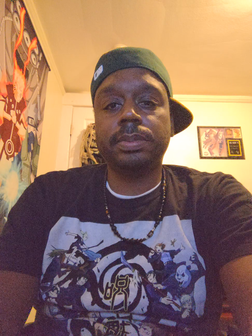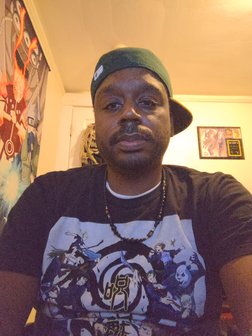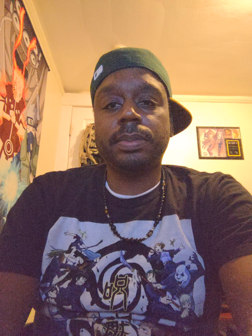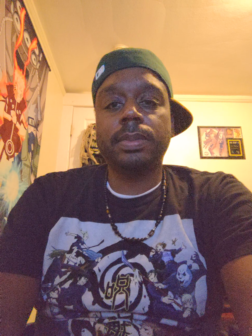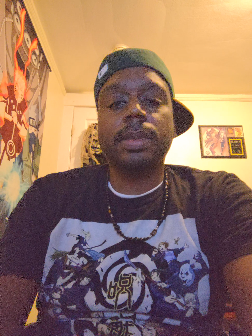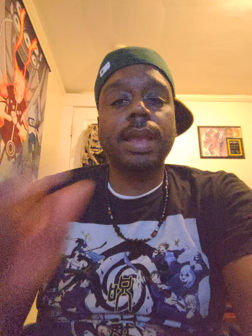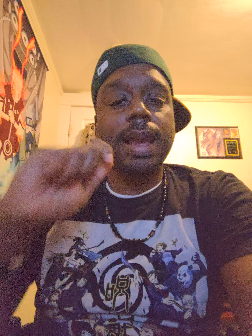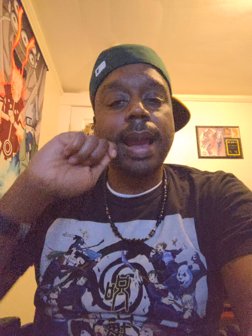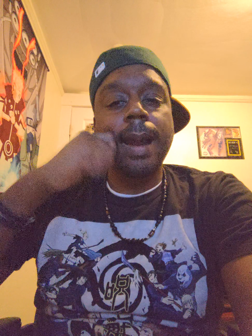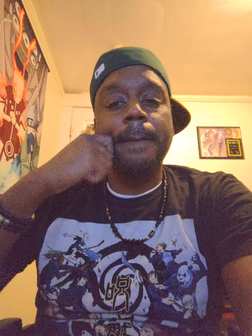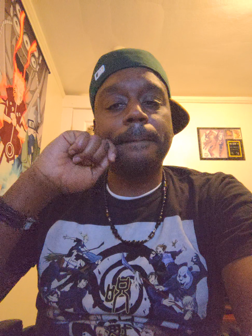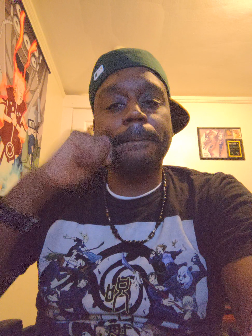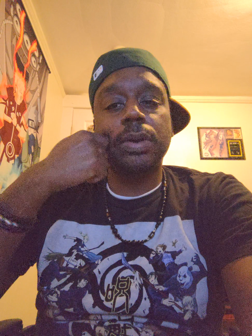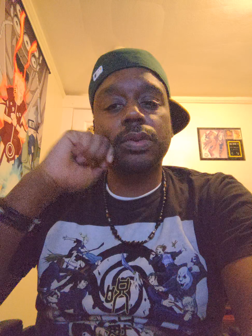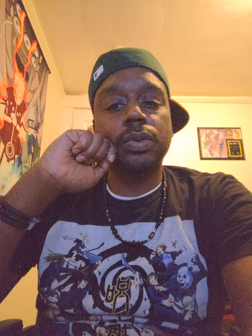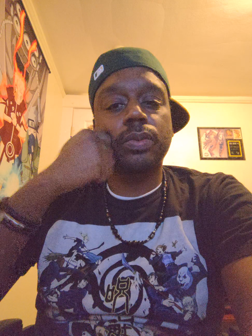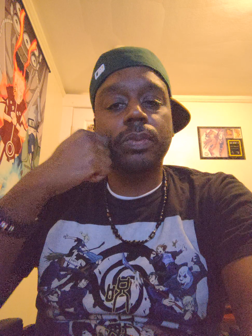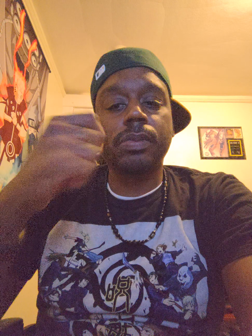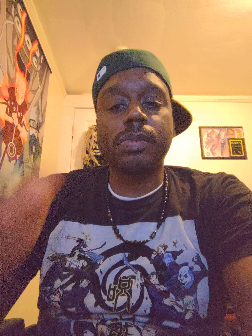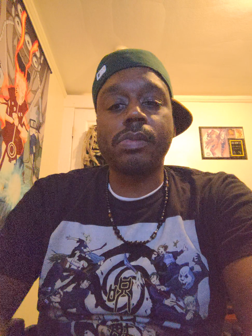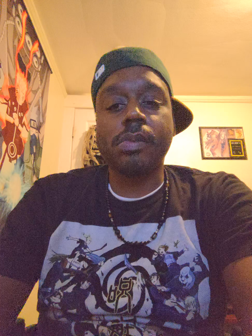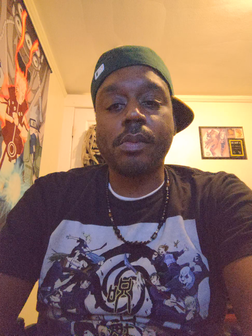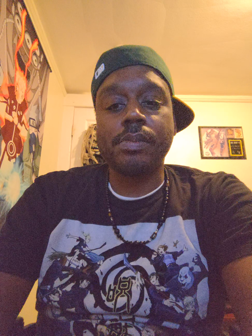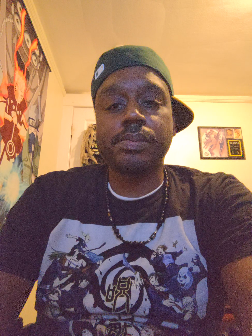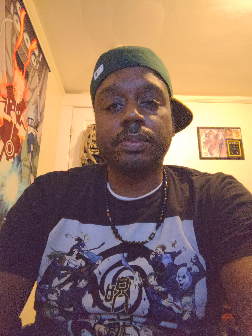apple